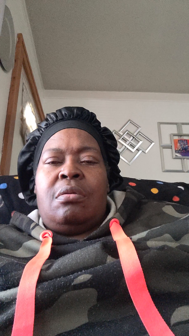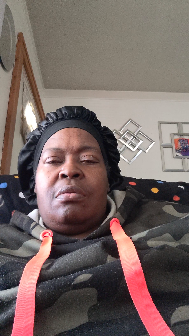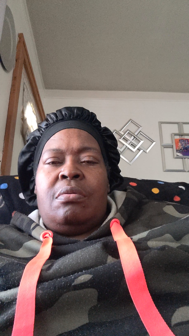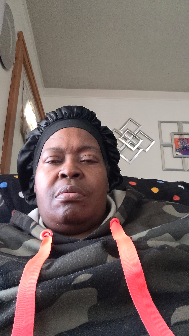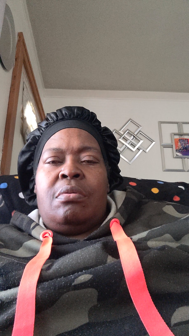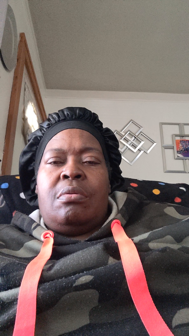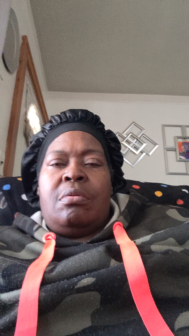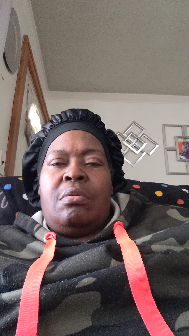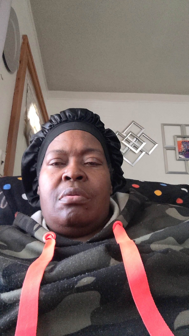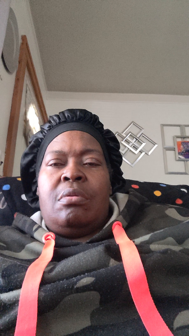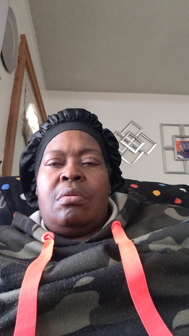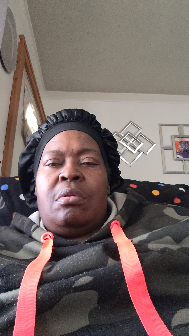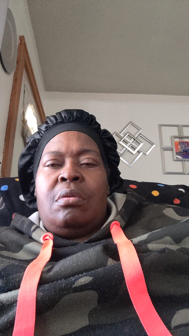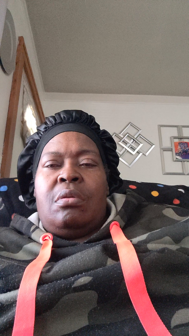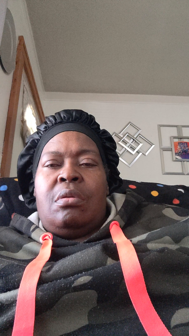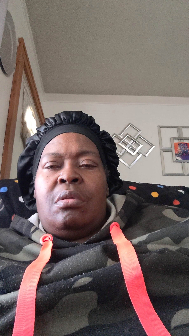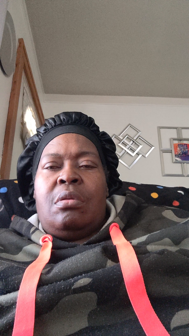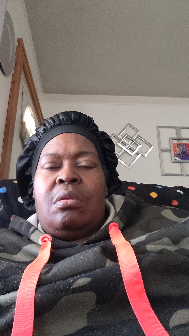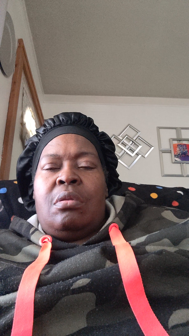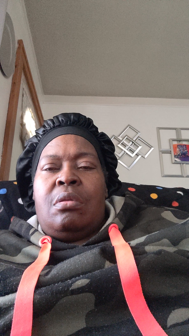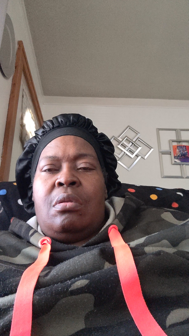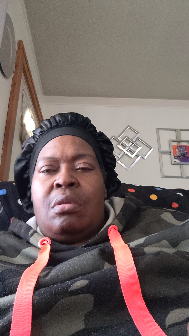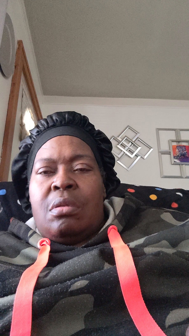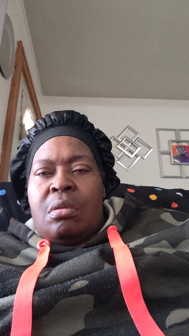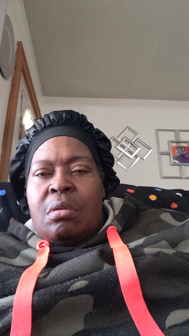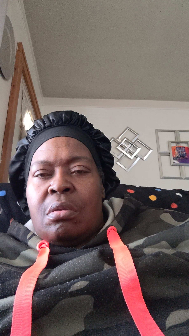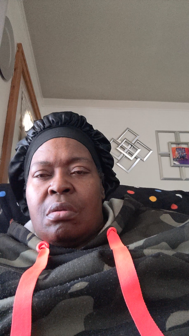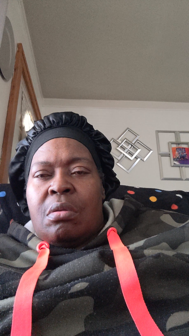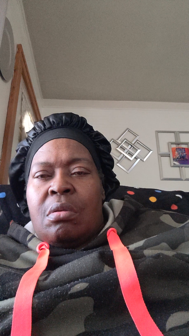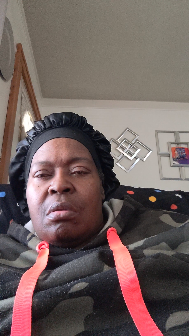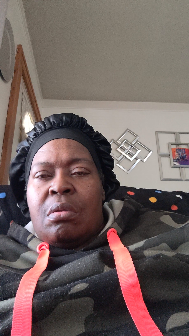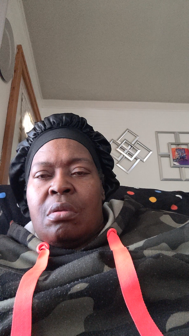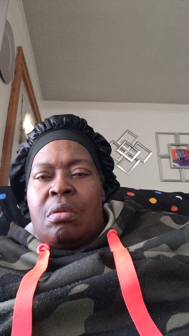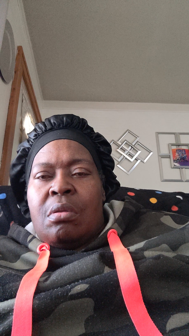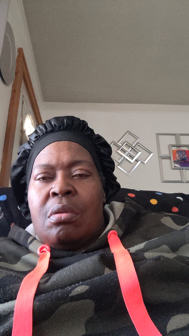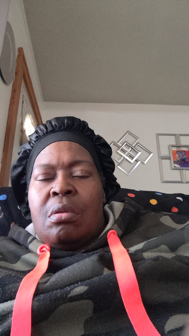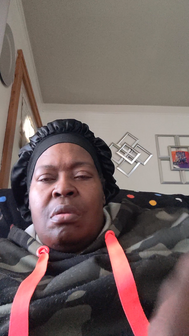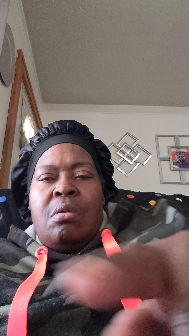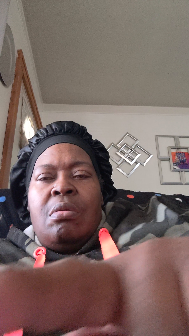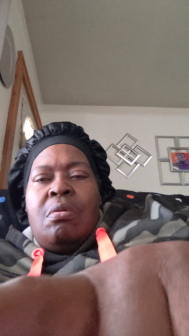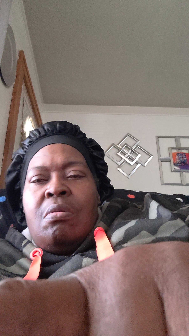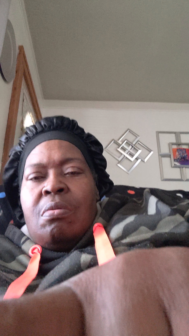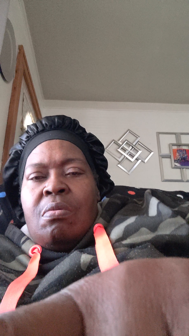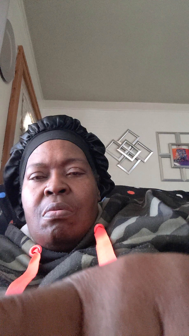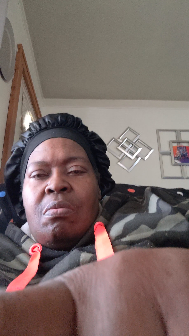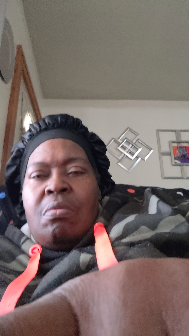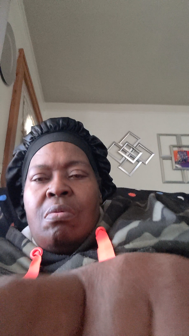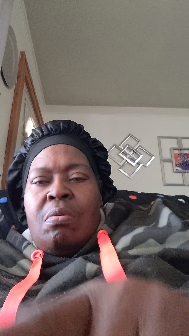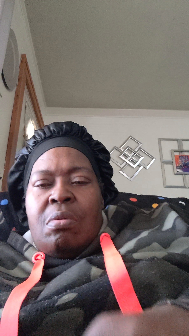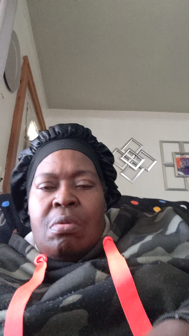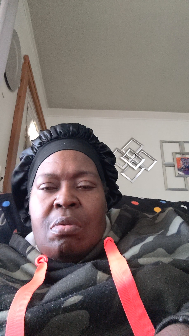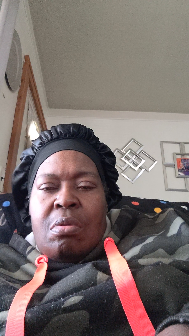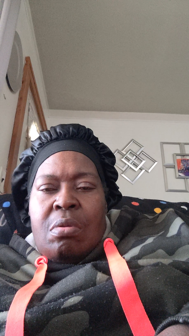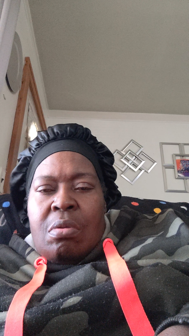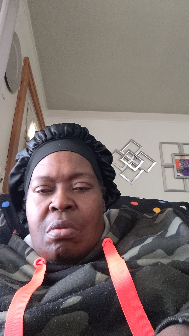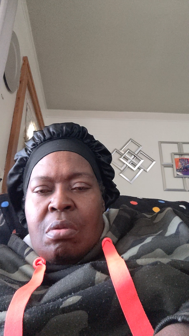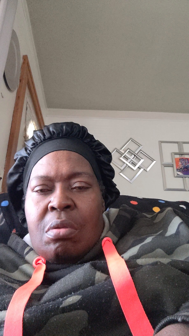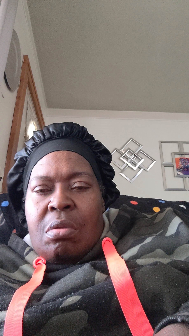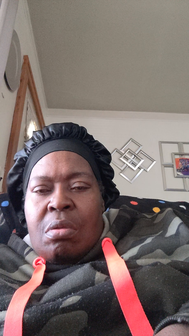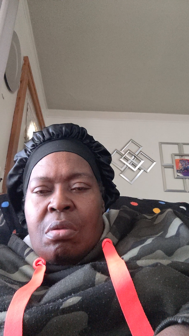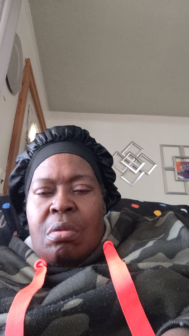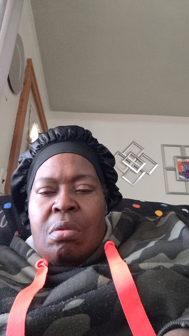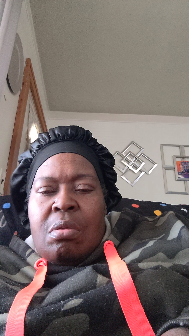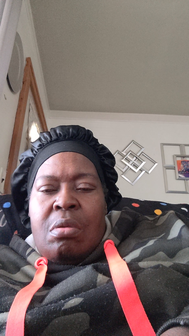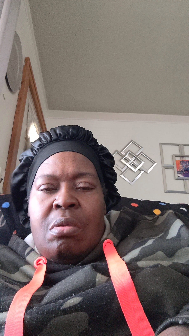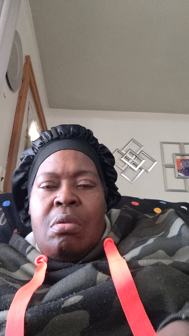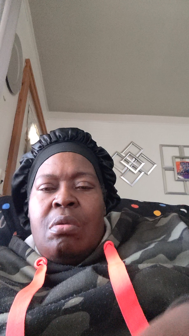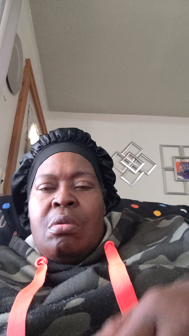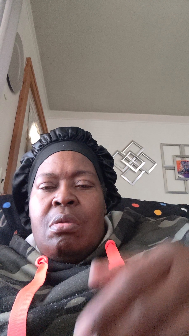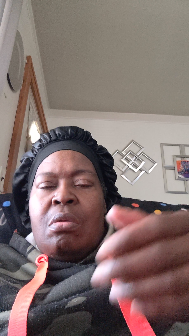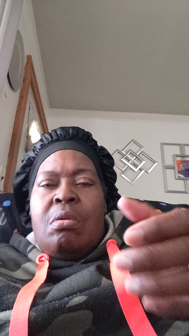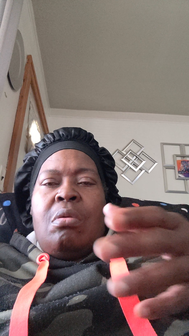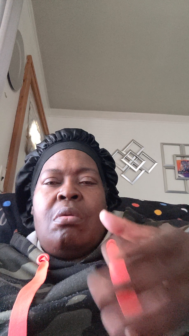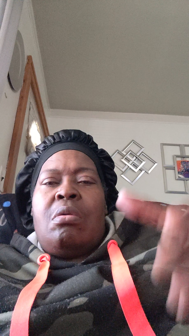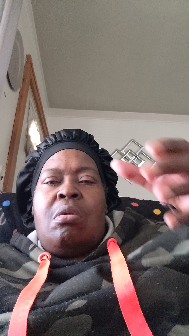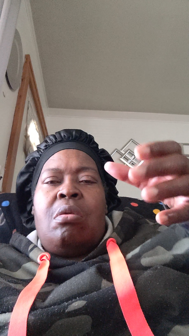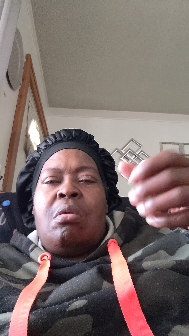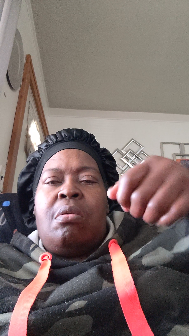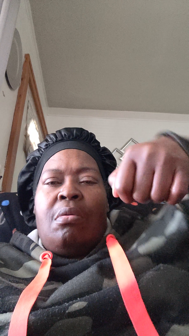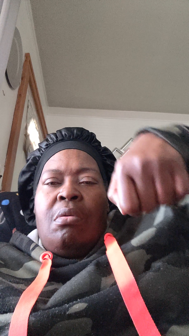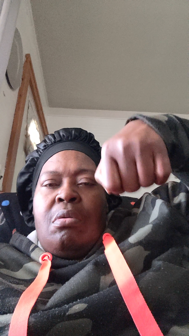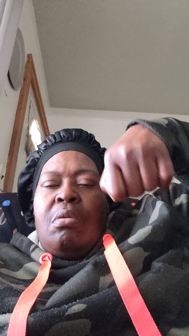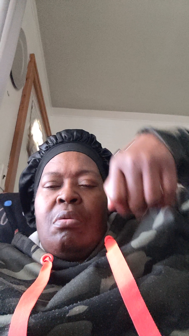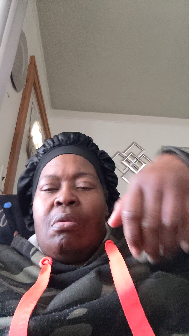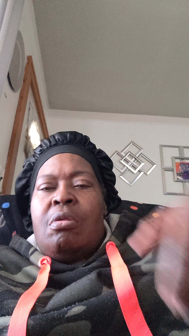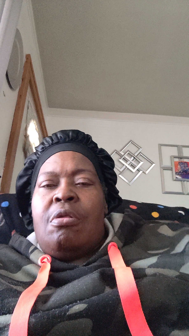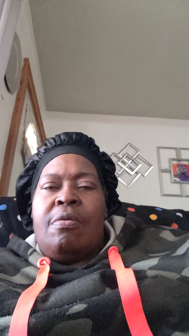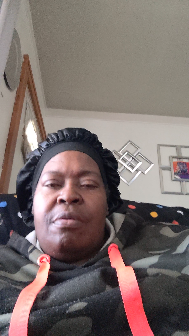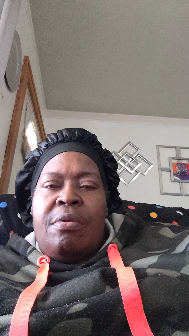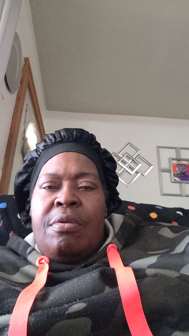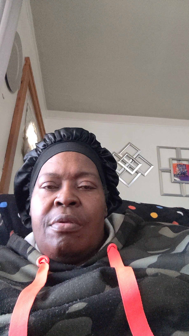bucket